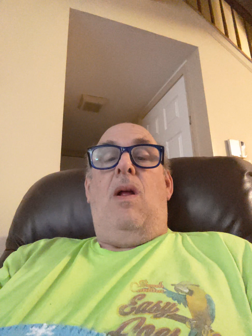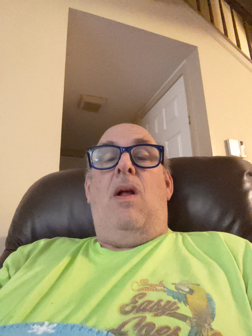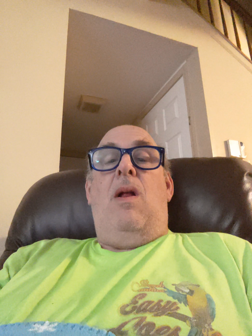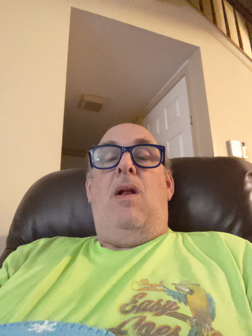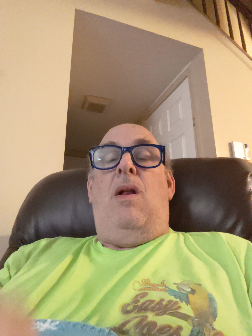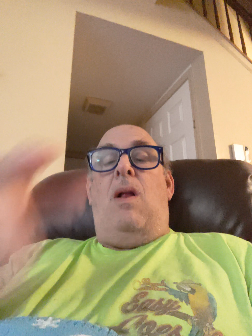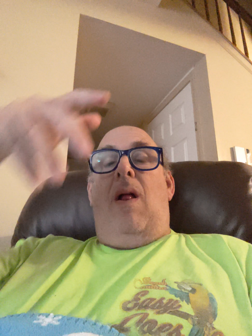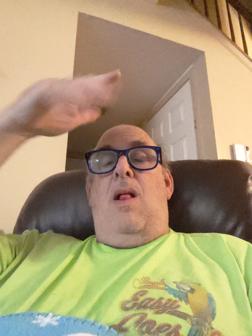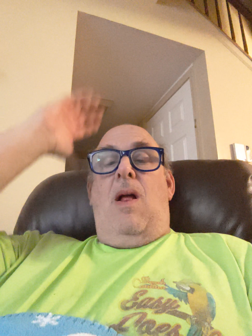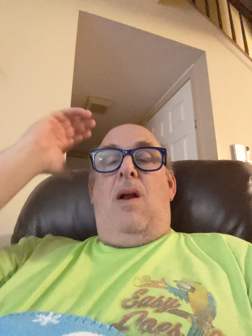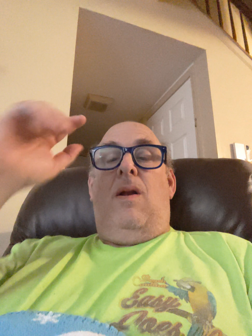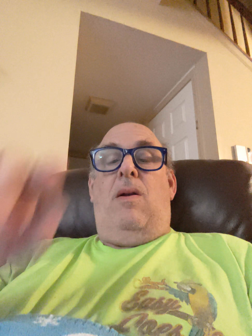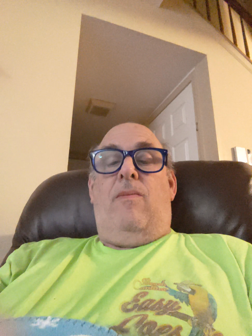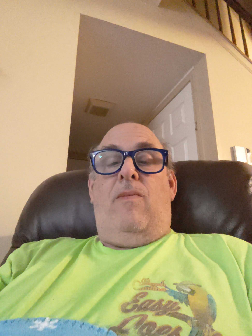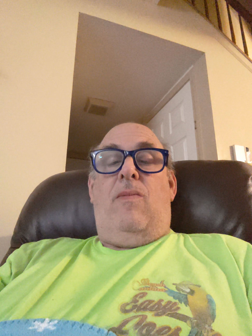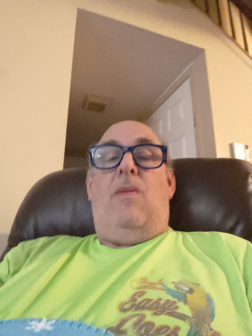lion